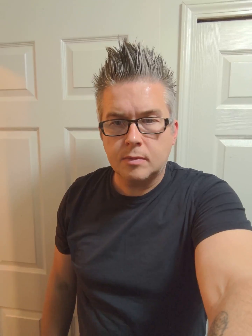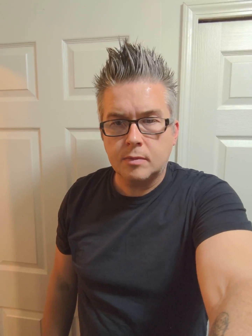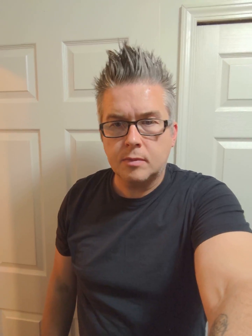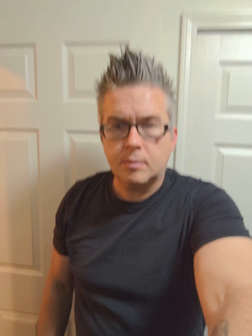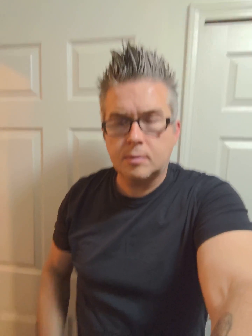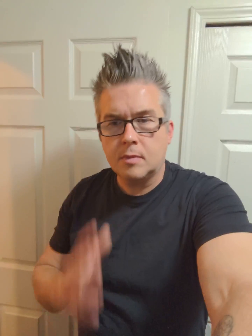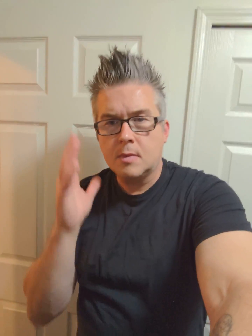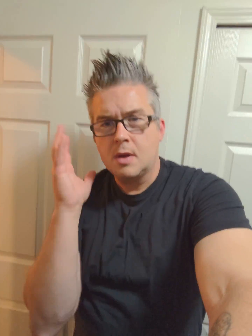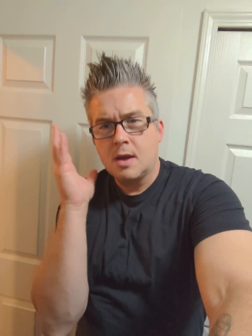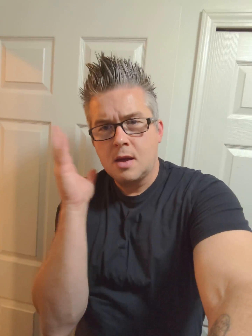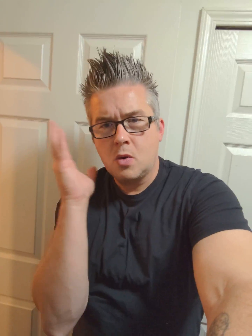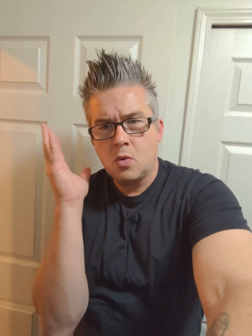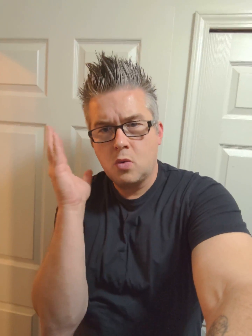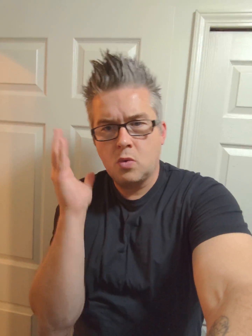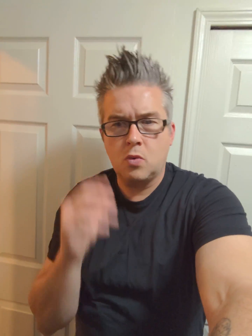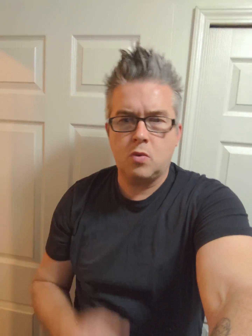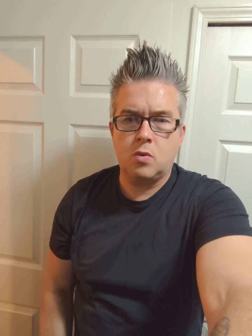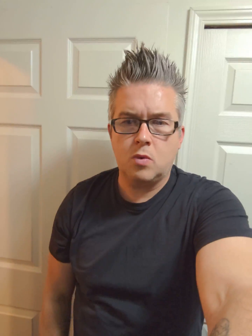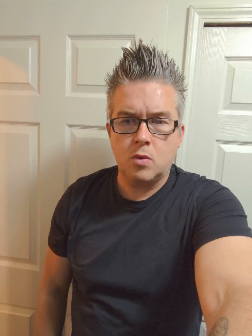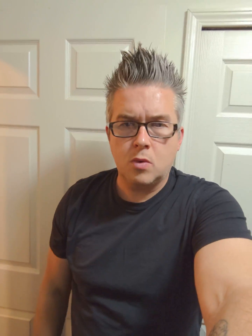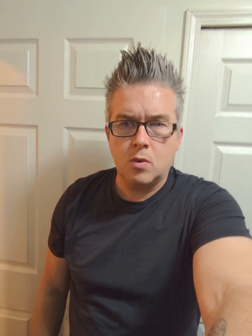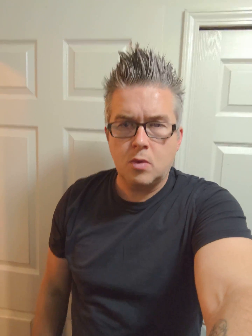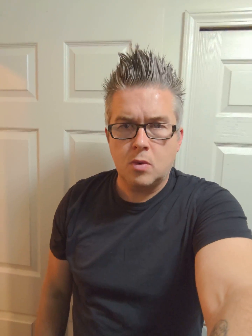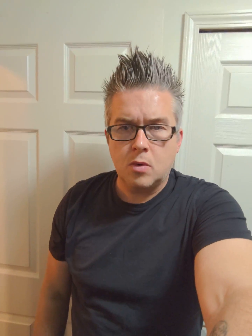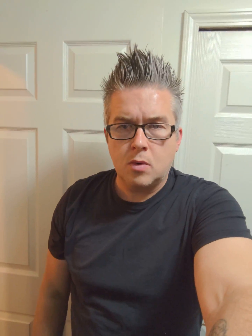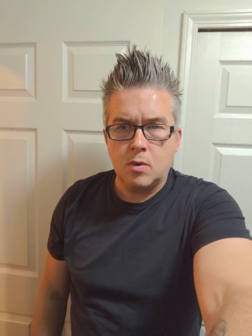pillow